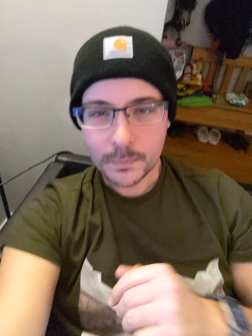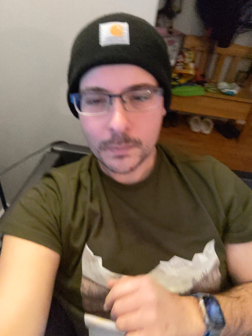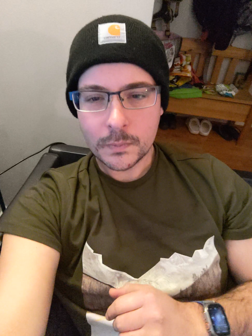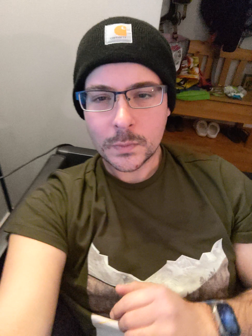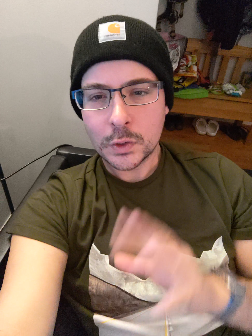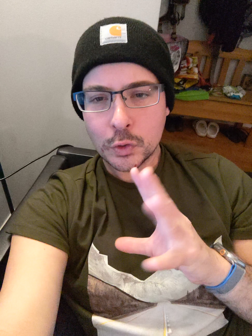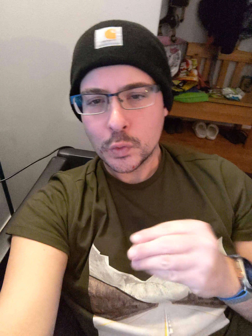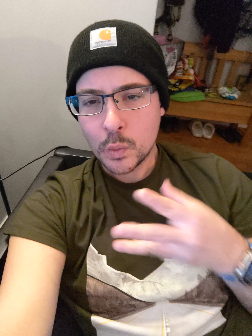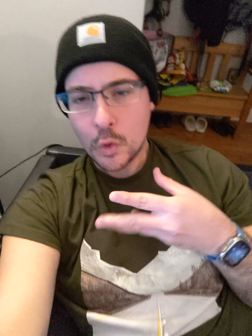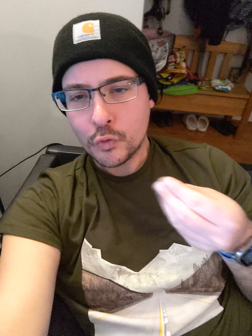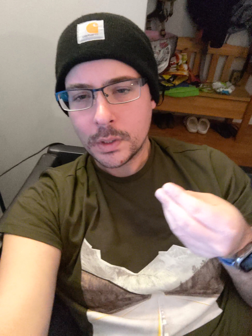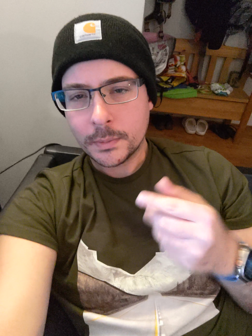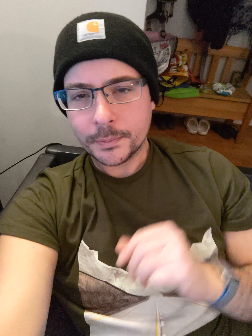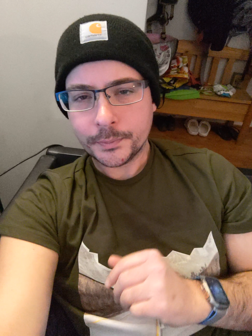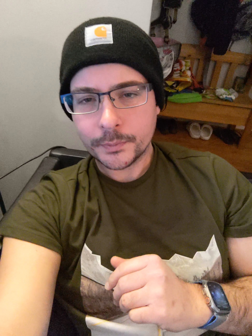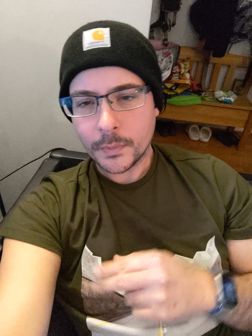story